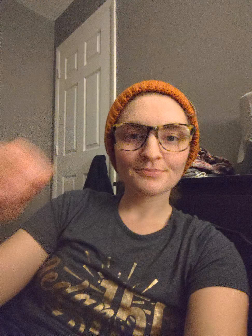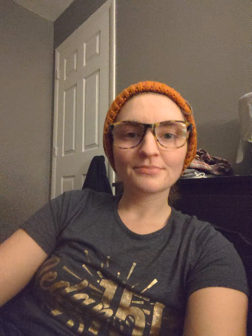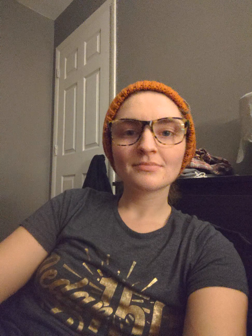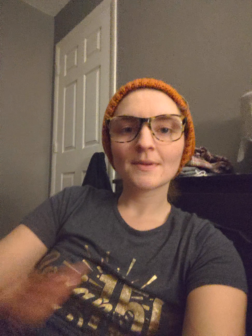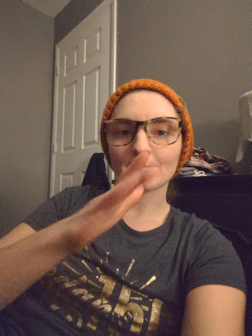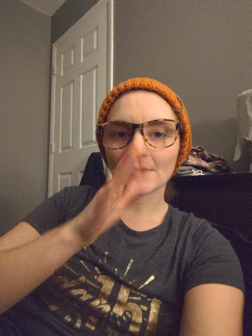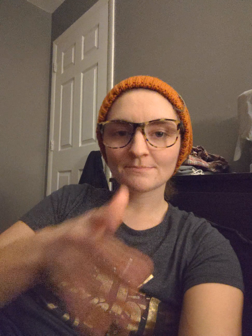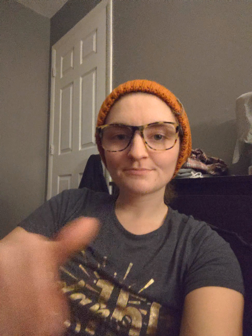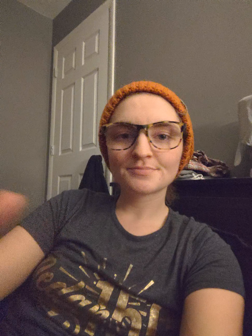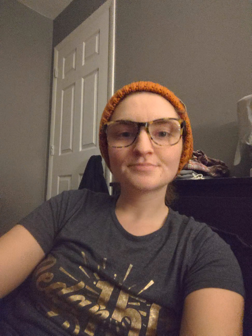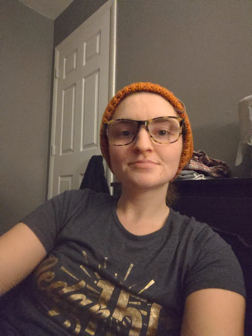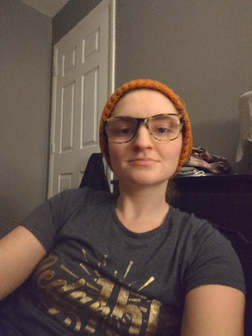grandma